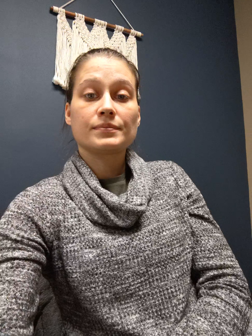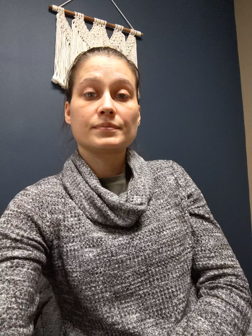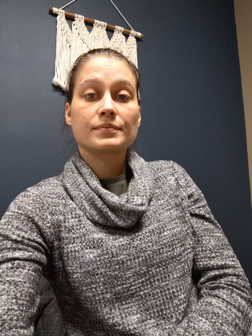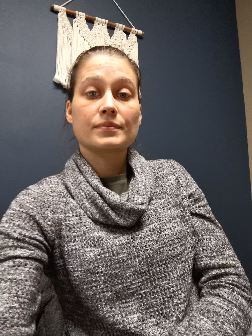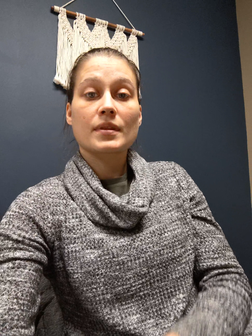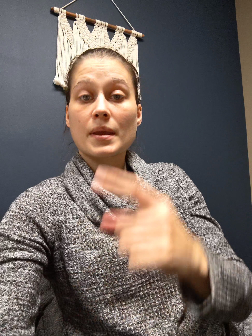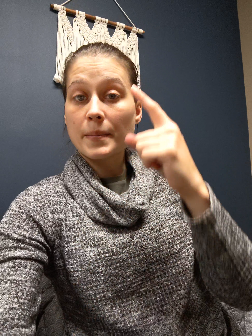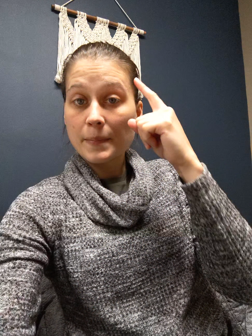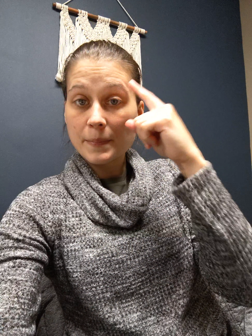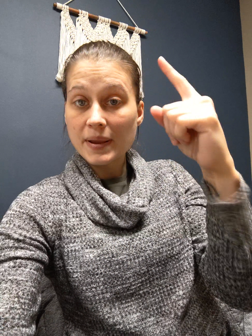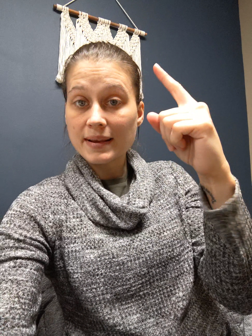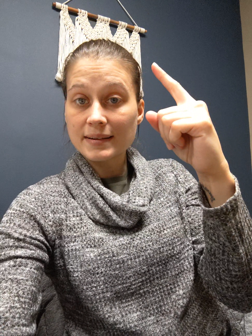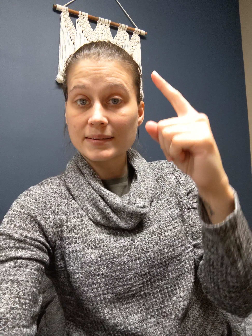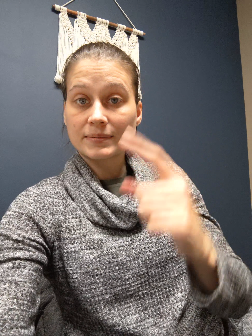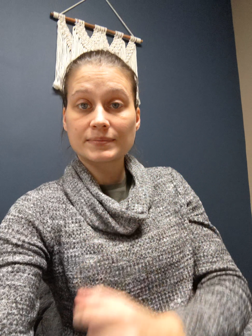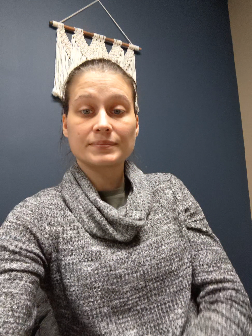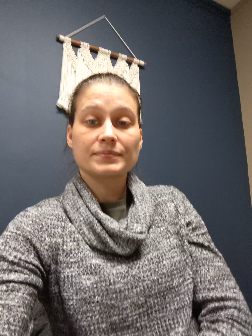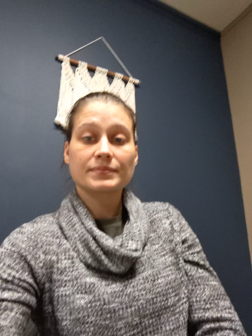penny